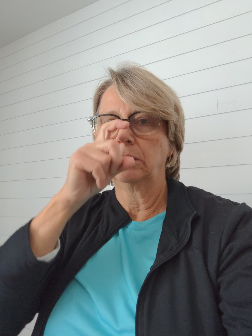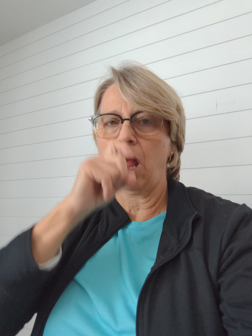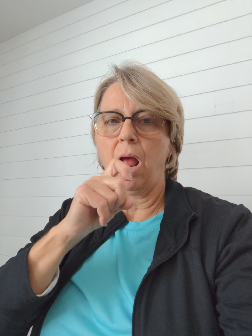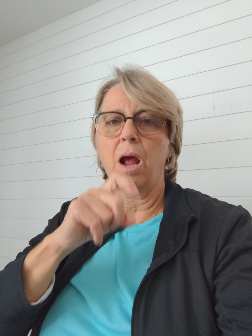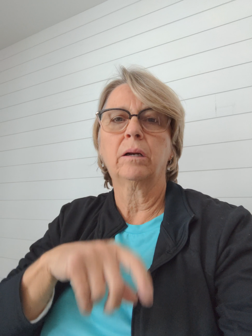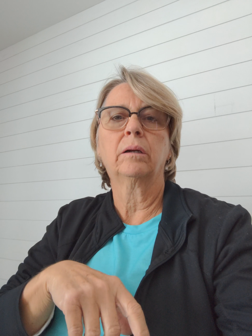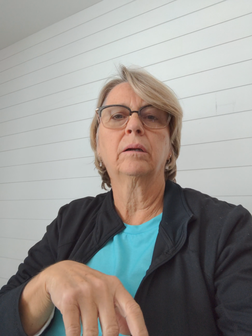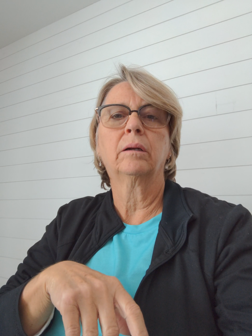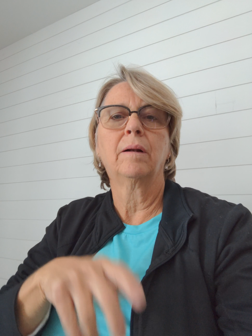doll